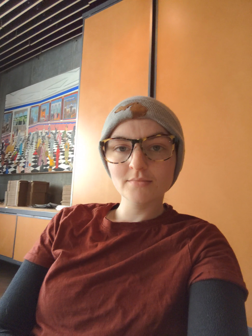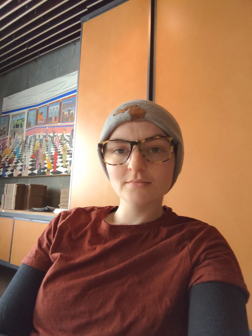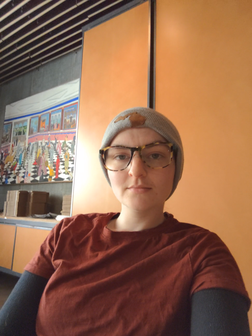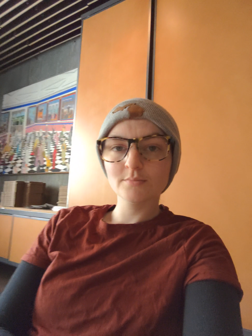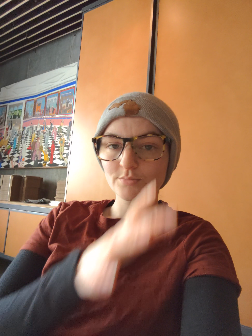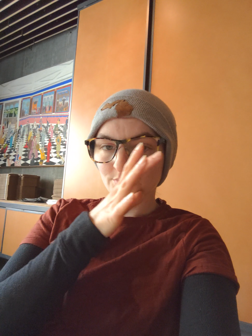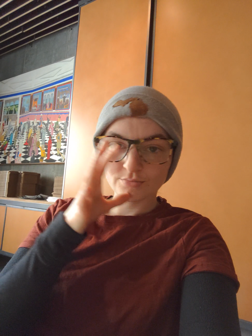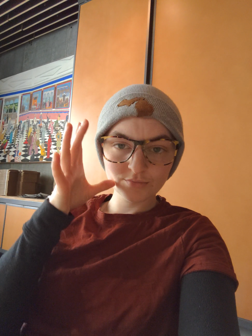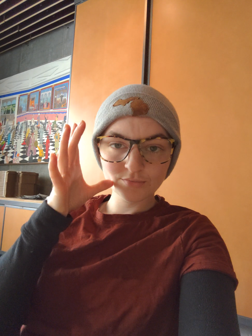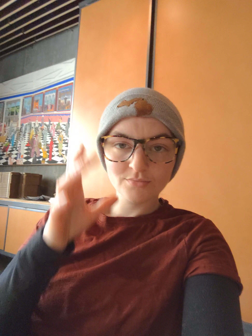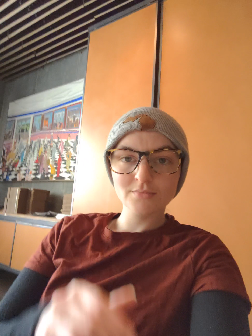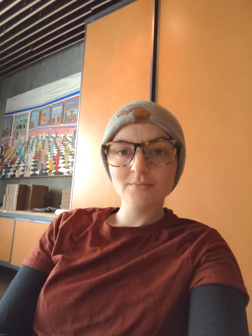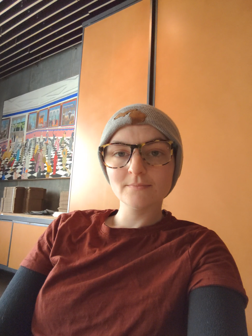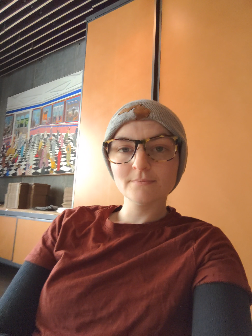farm